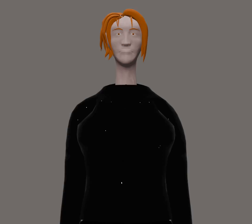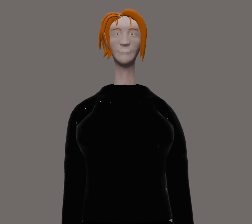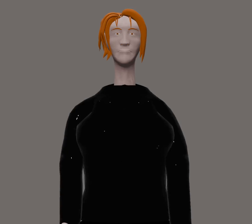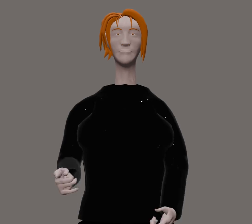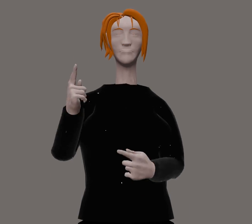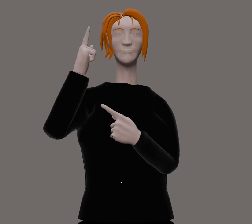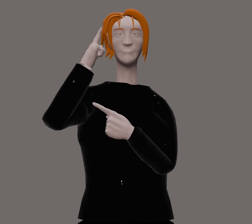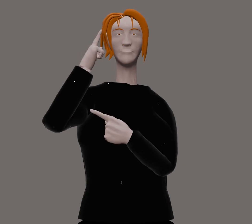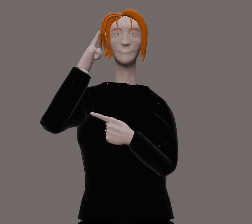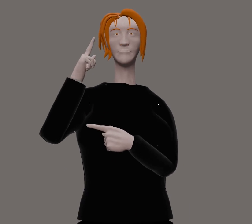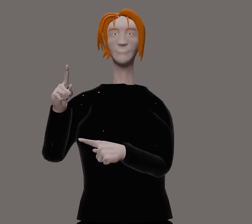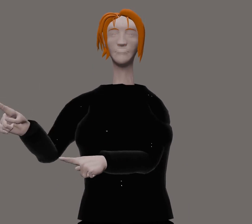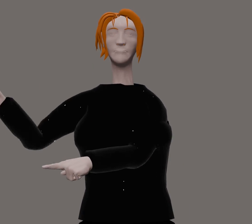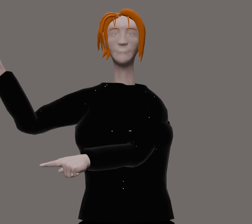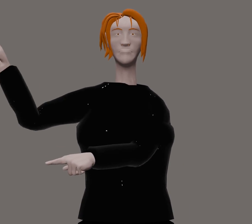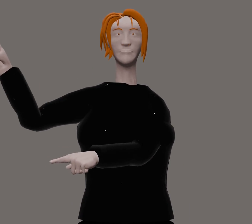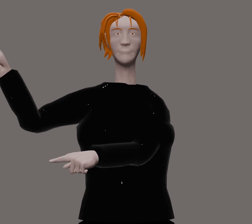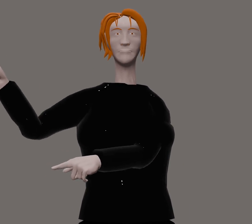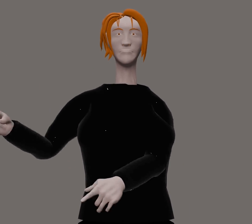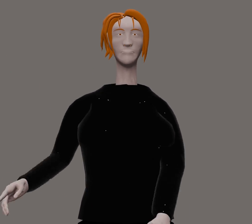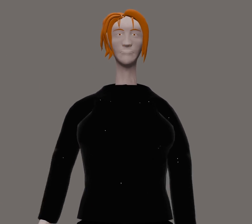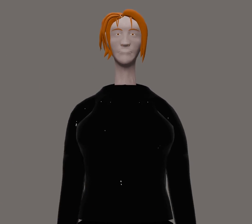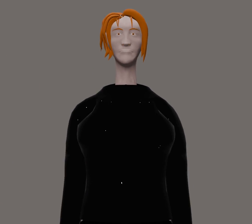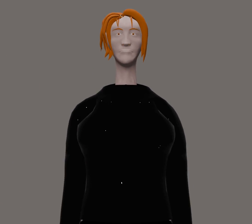Behalf